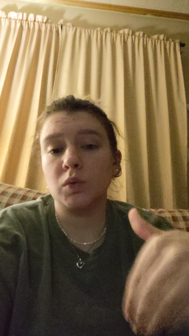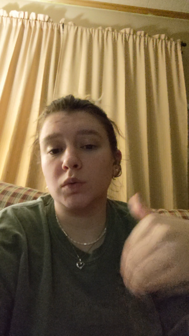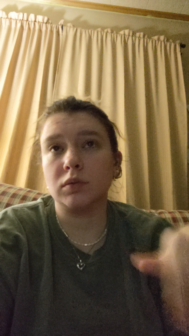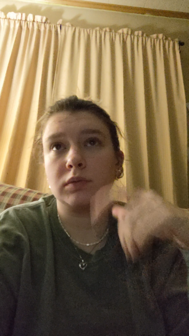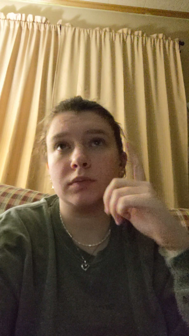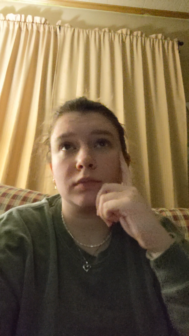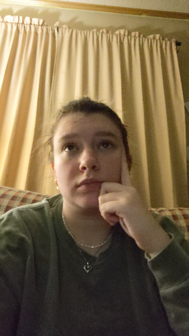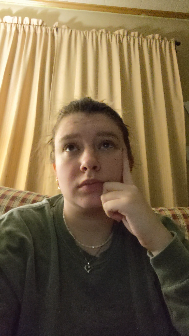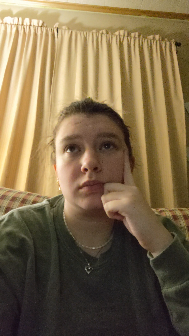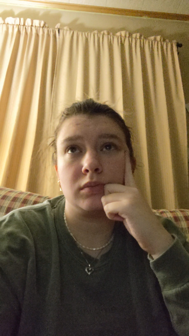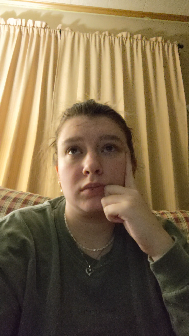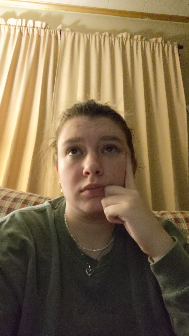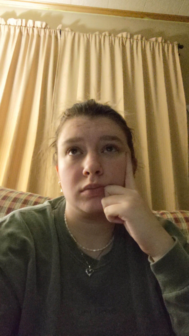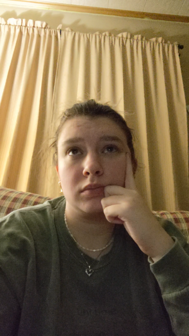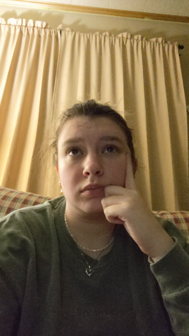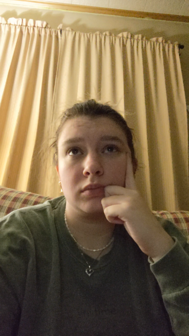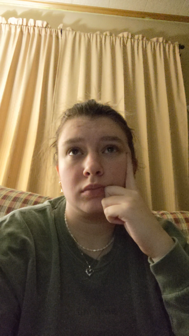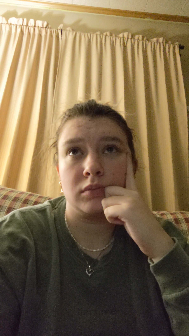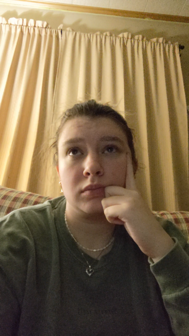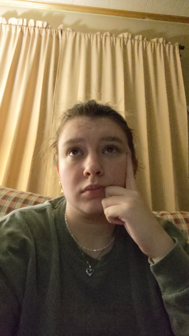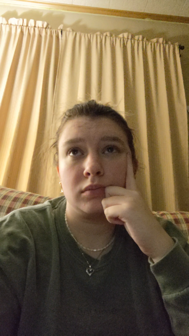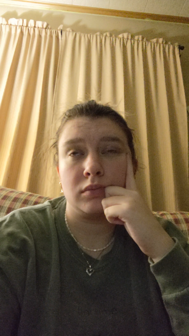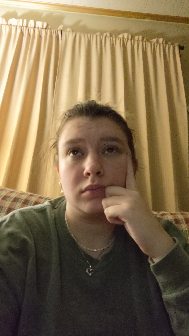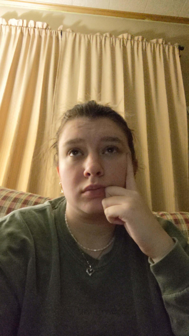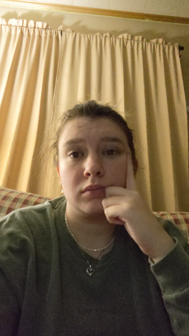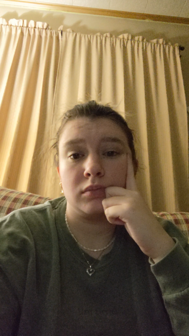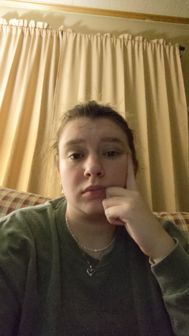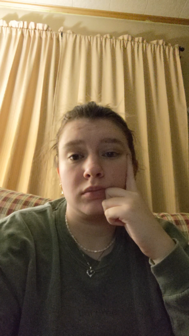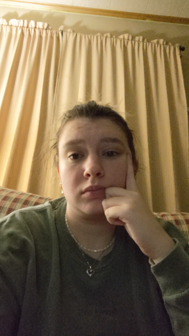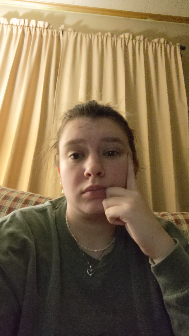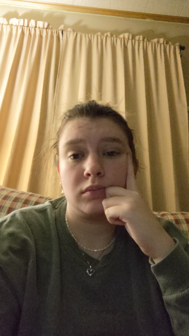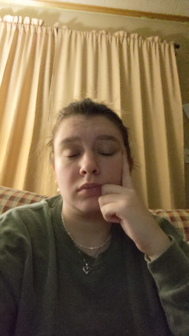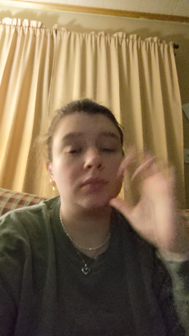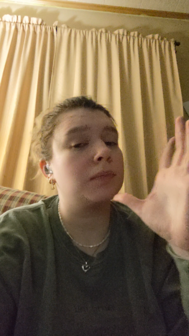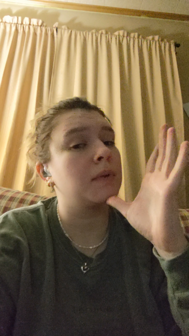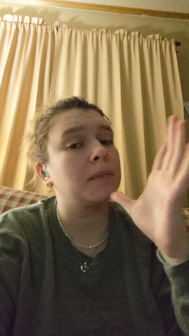mommy